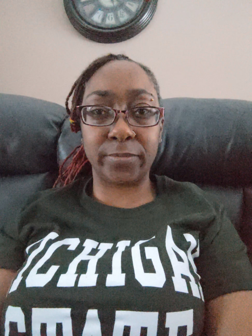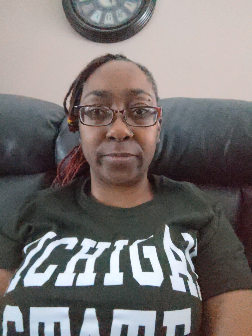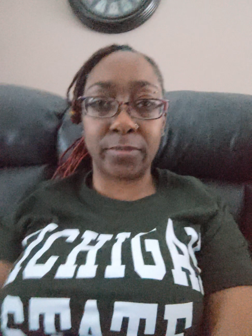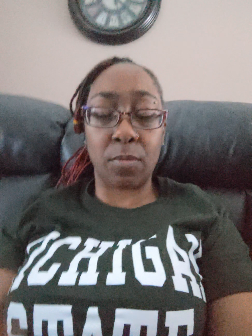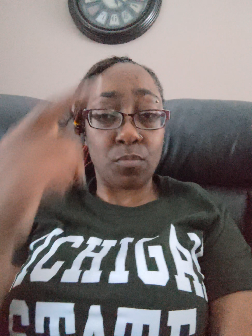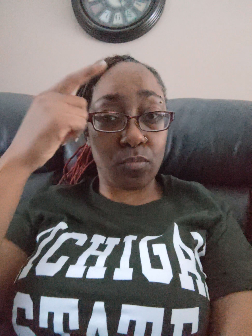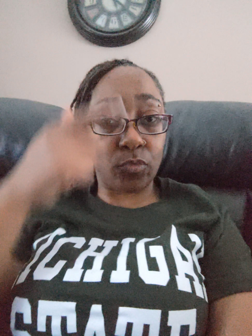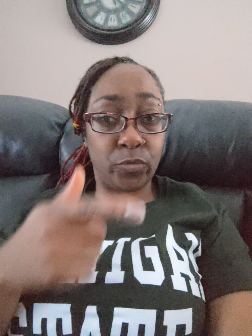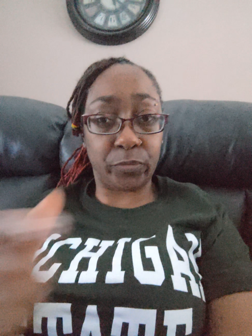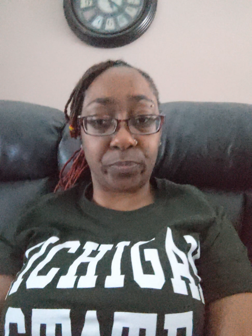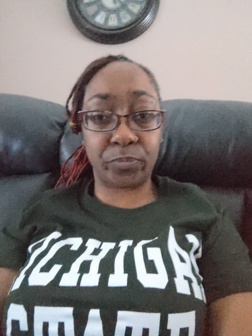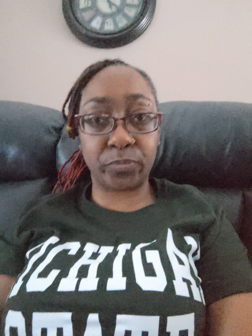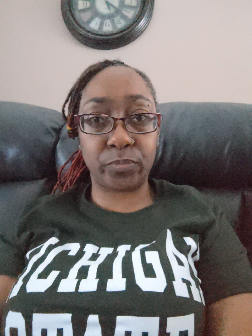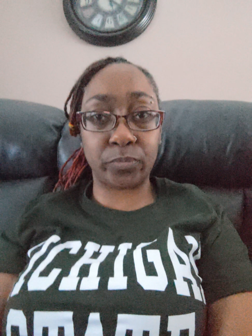brother